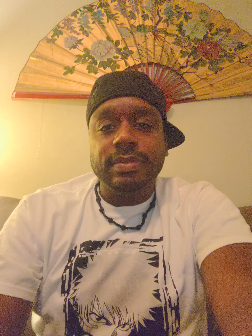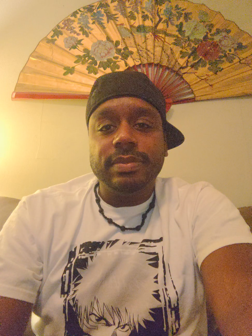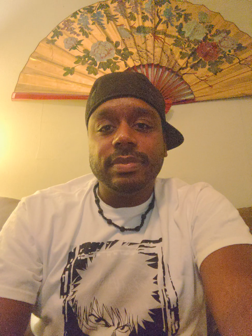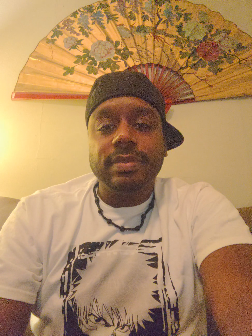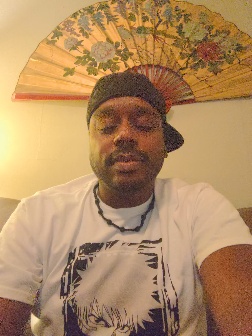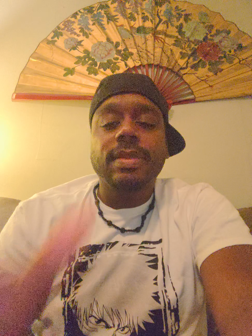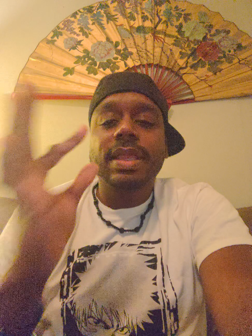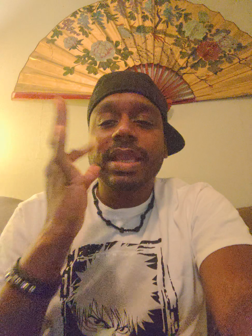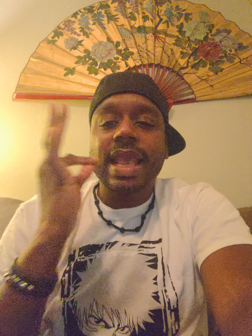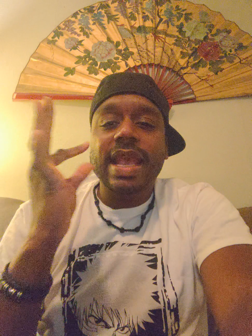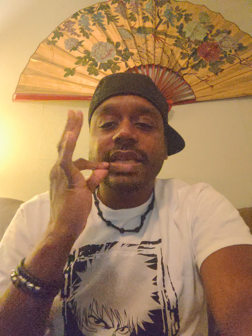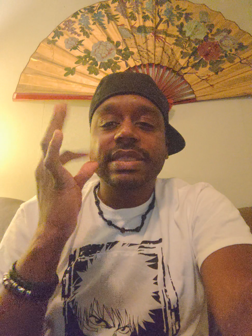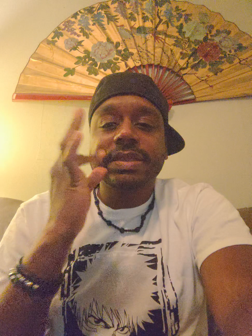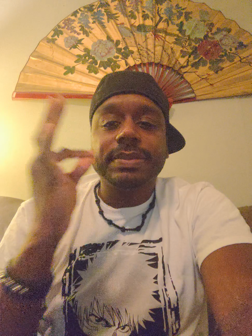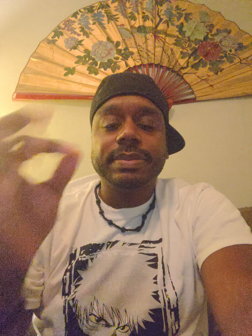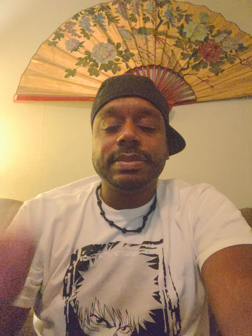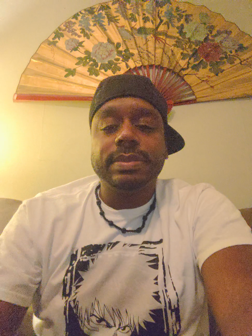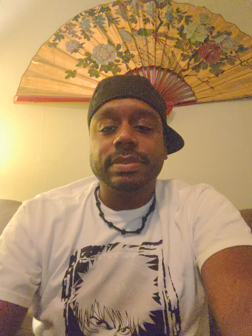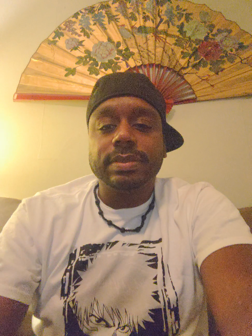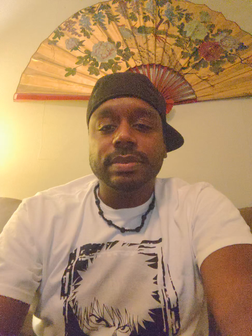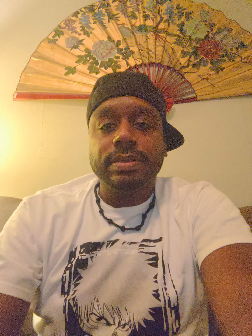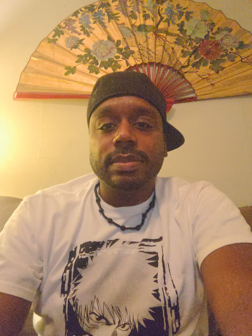cat